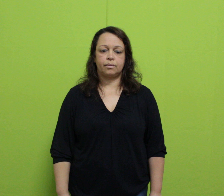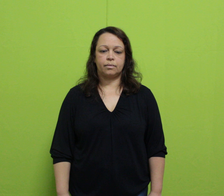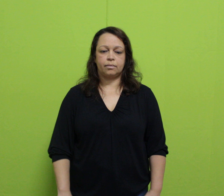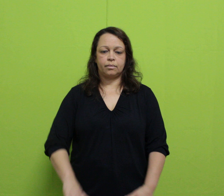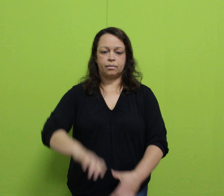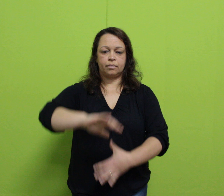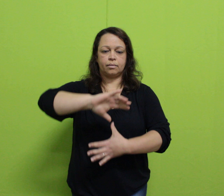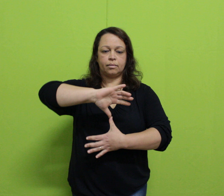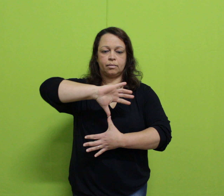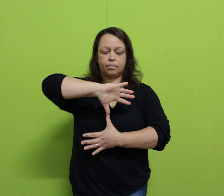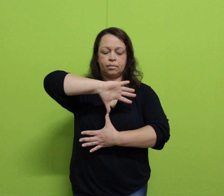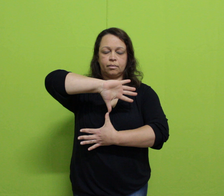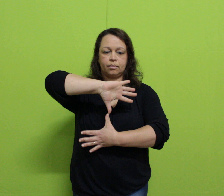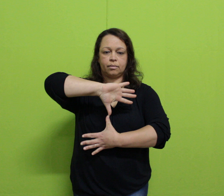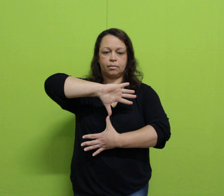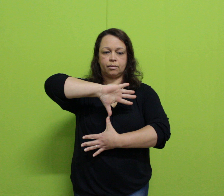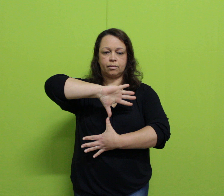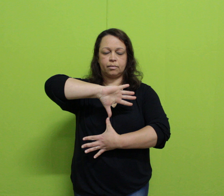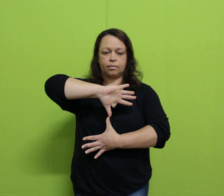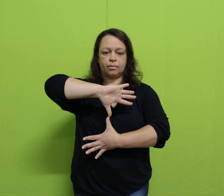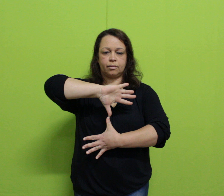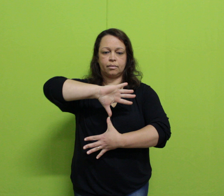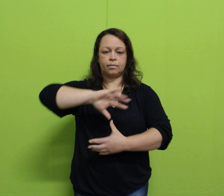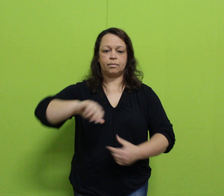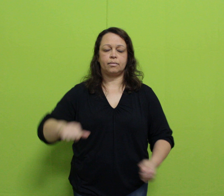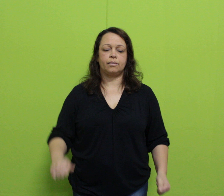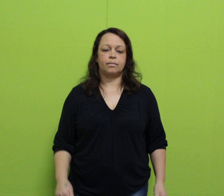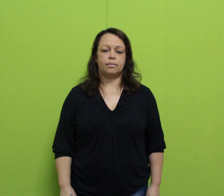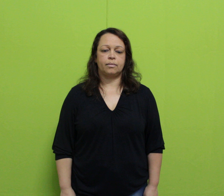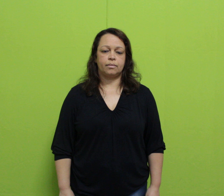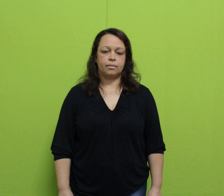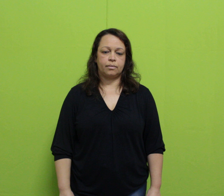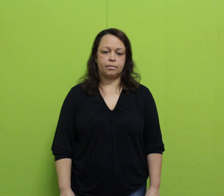América